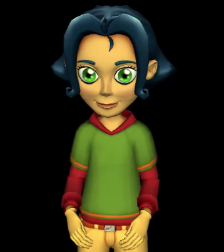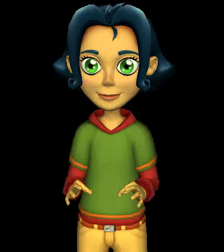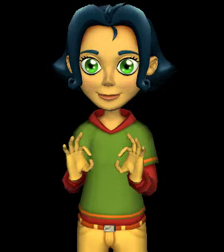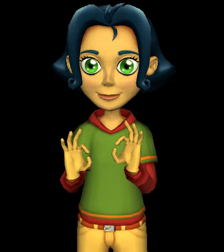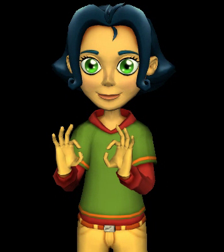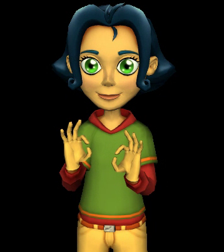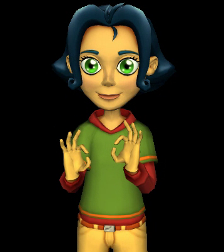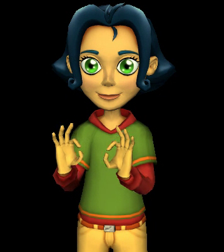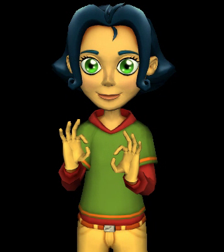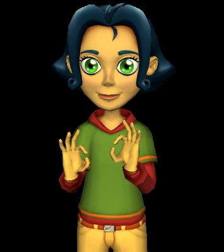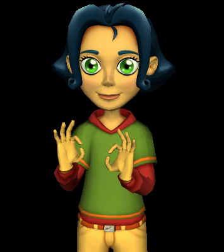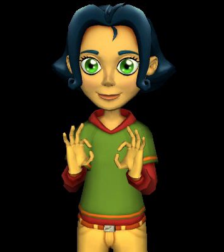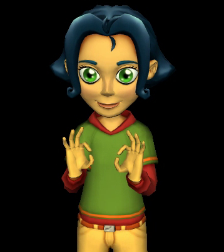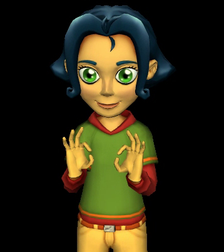الآنسة